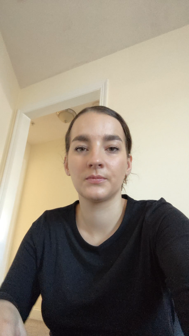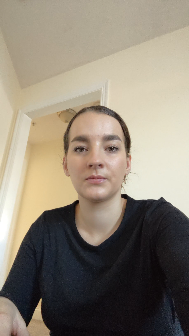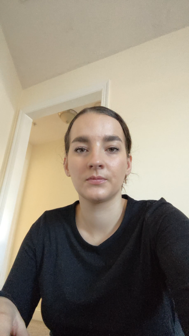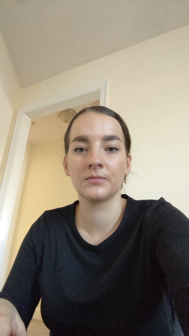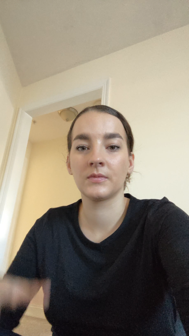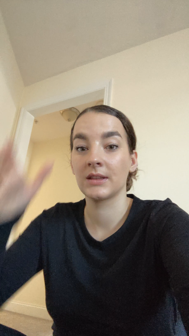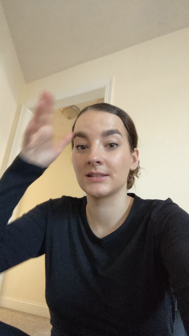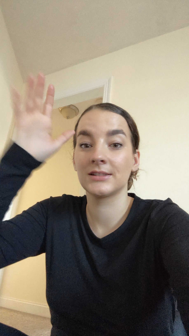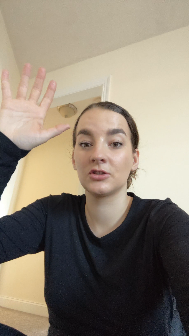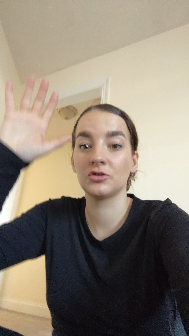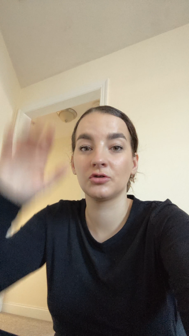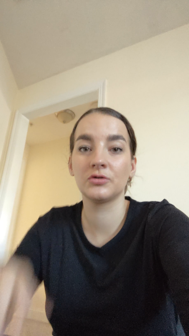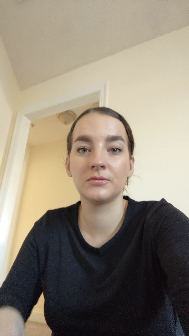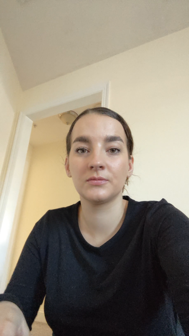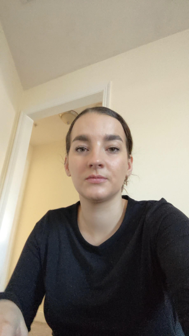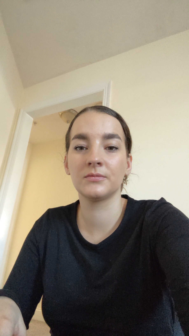deer